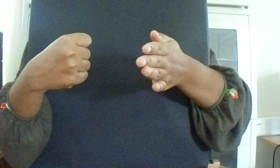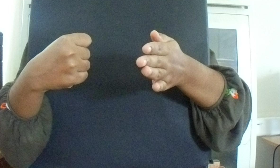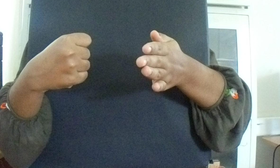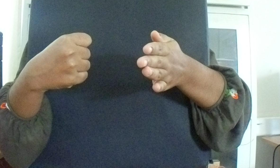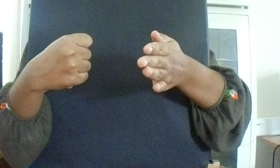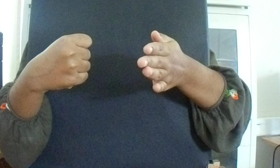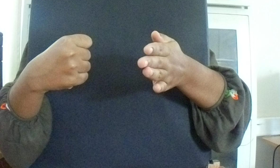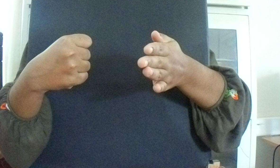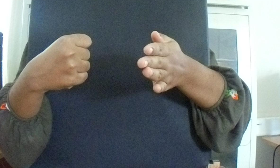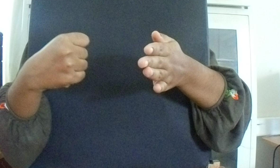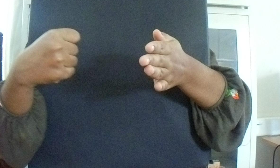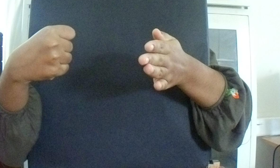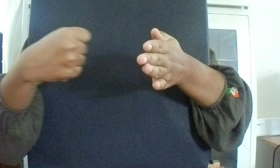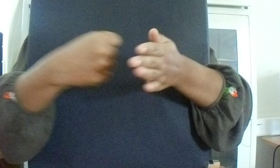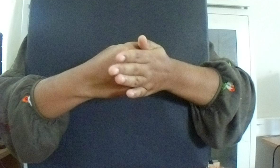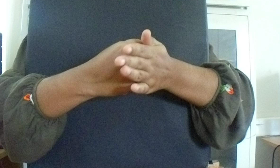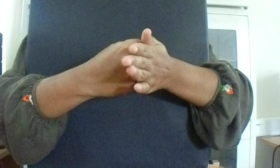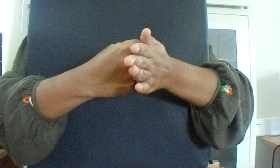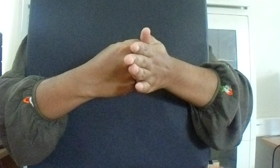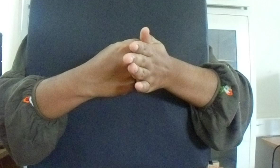accident